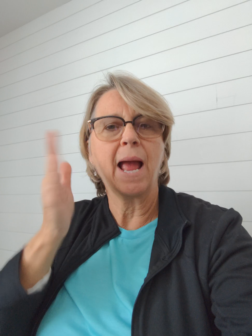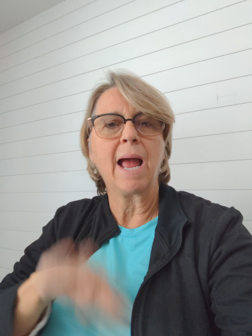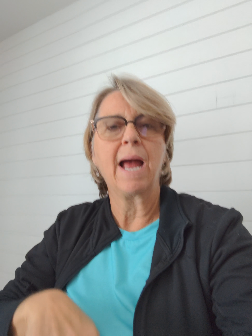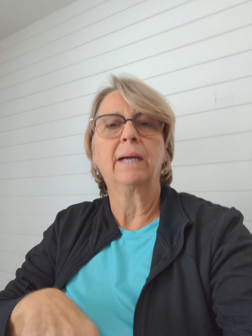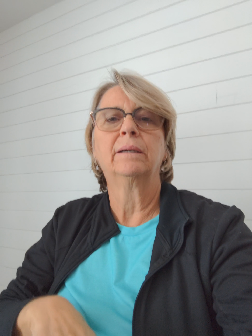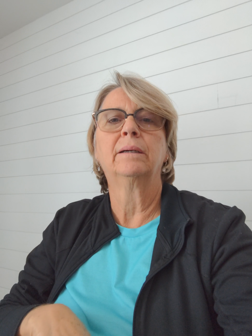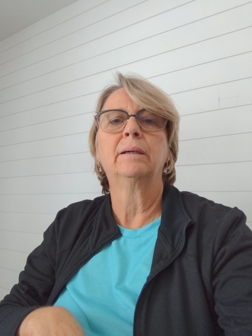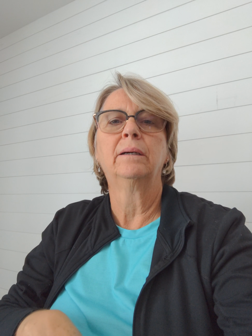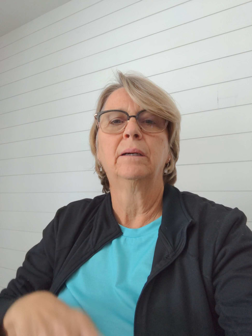bad